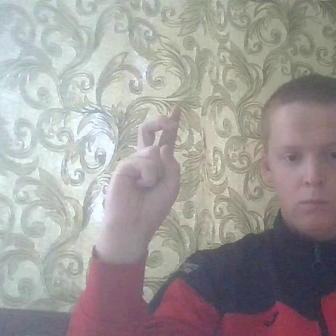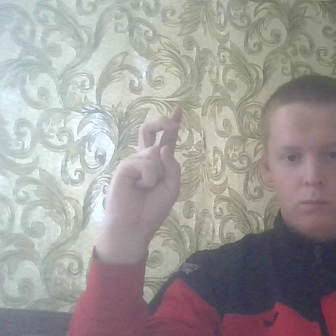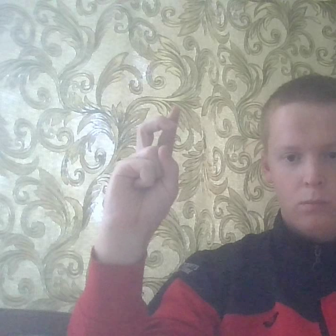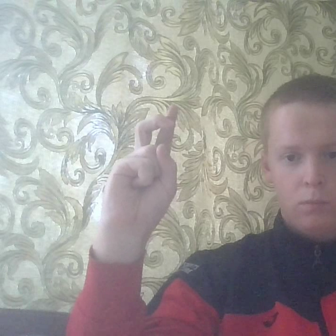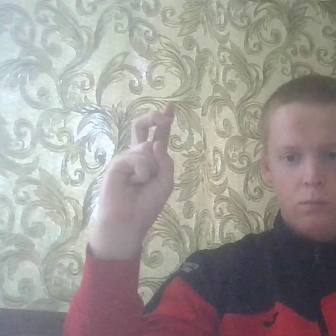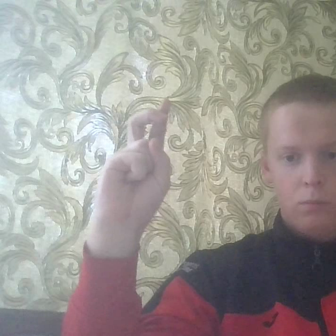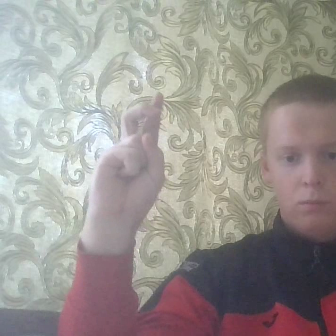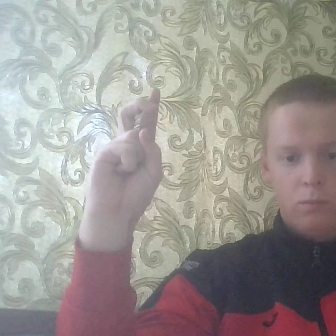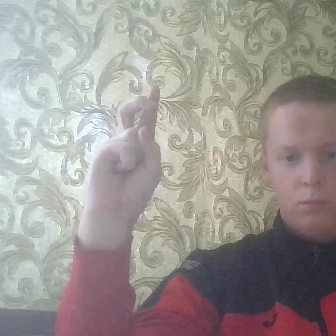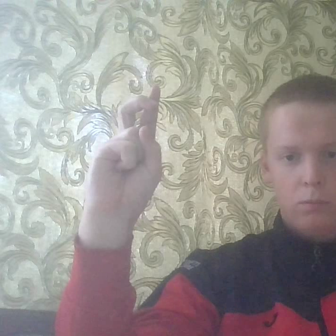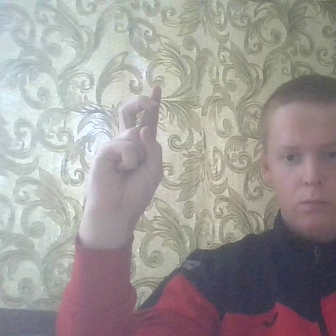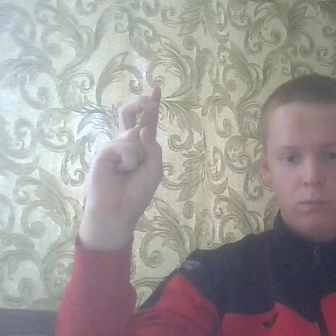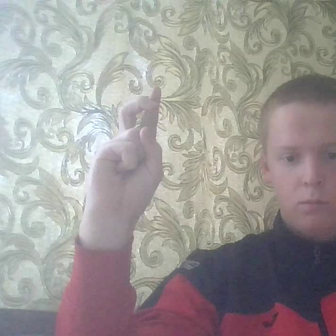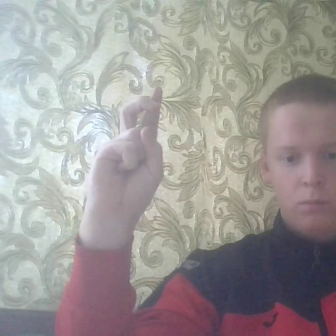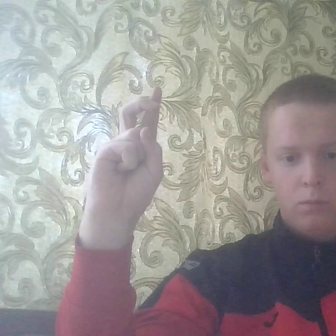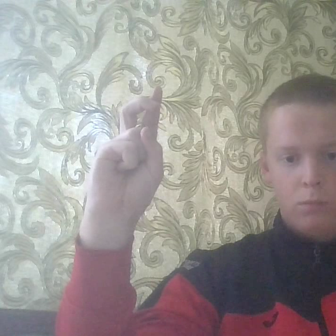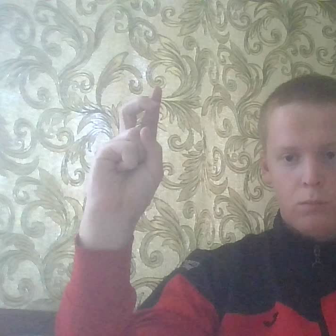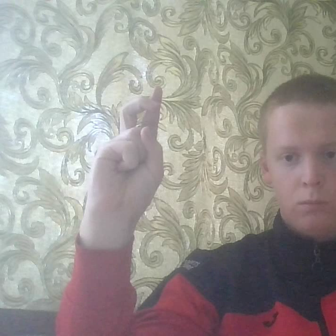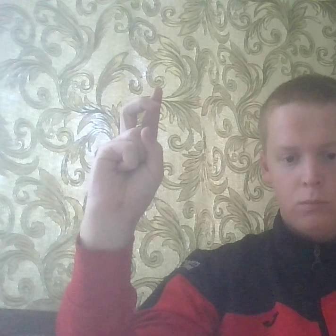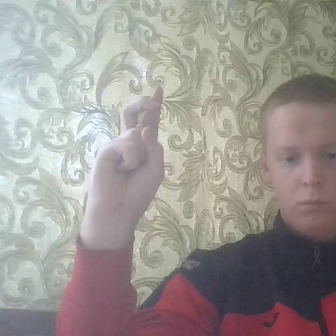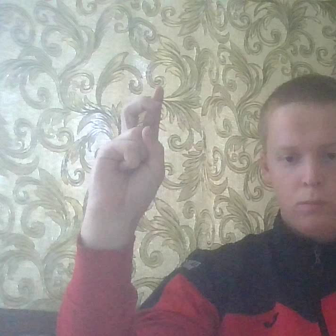Б